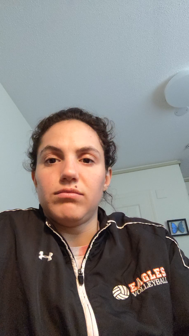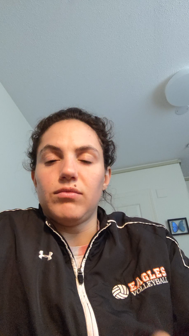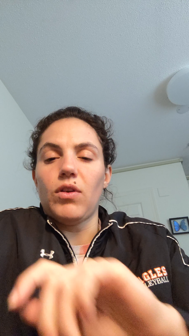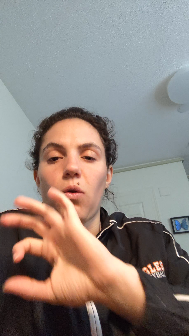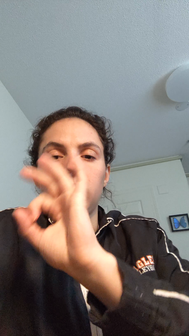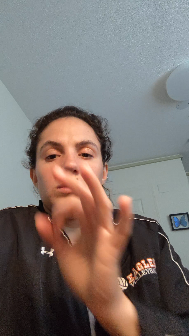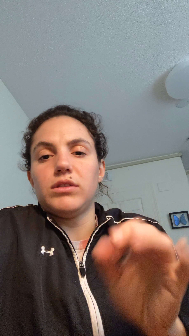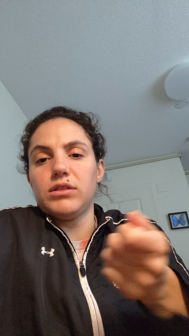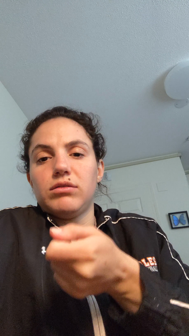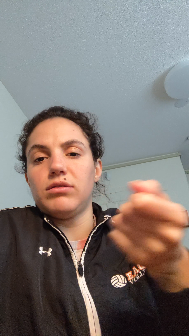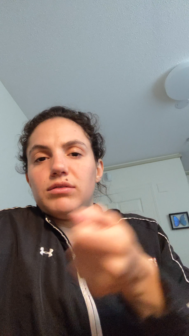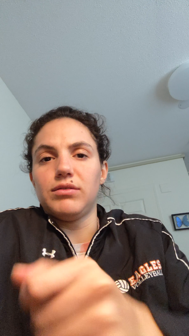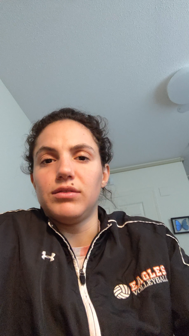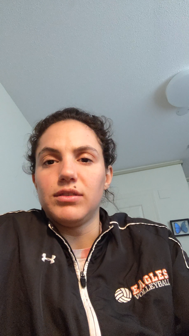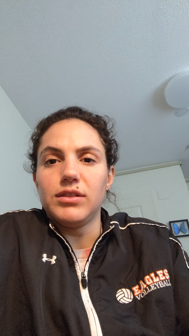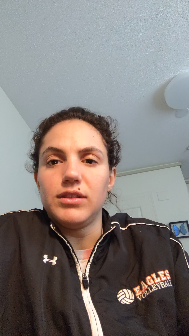hose